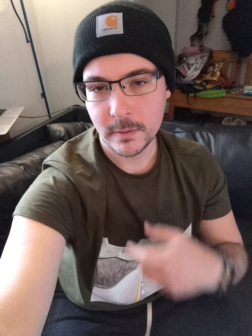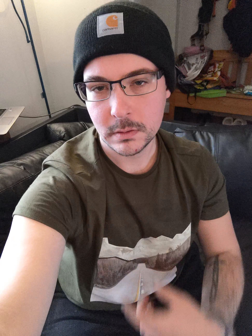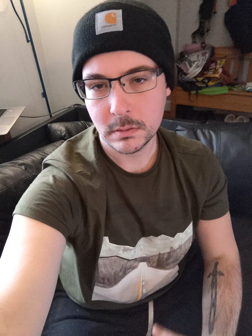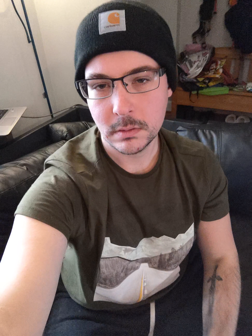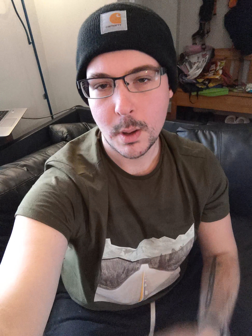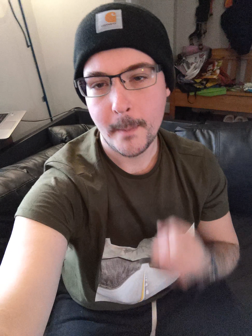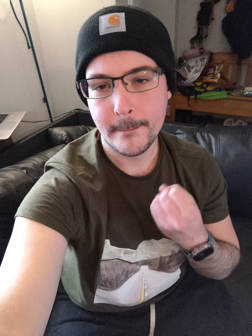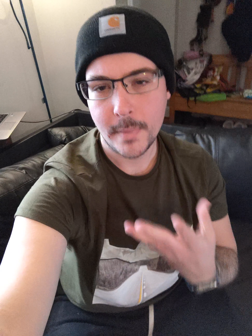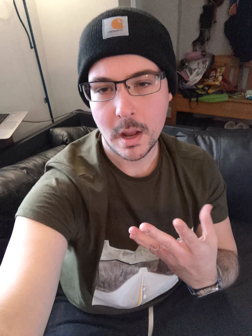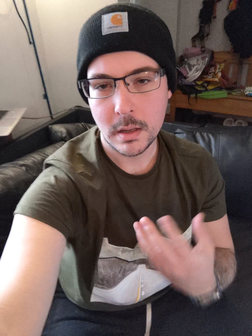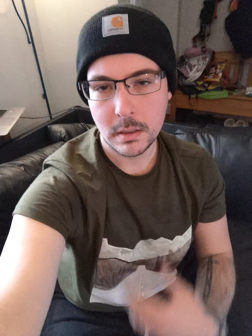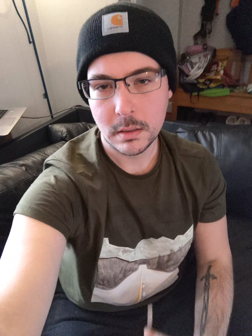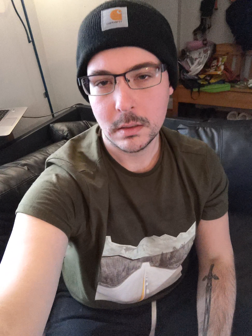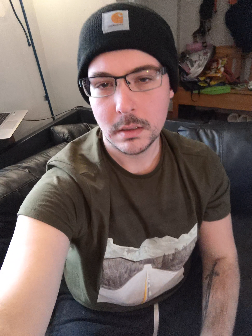many